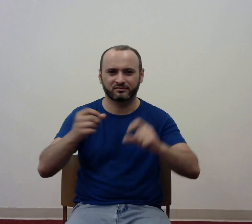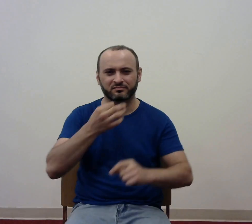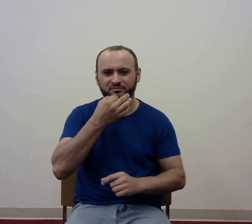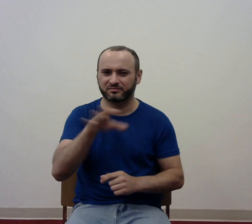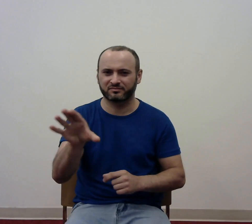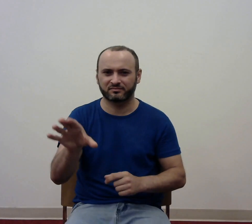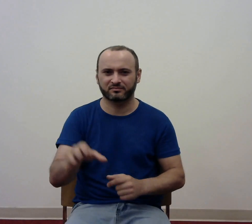xoşu gəlmək